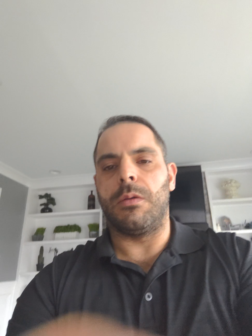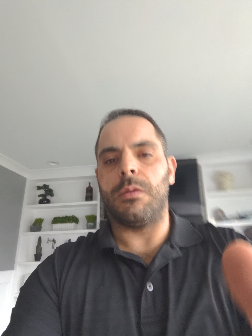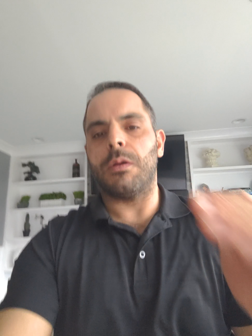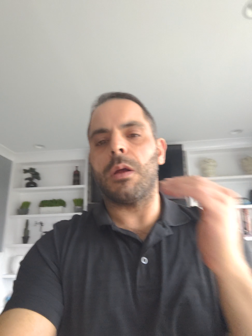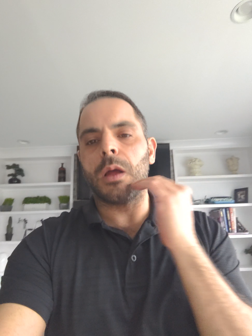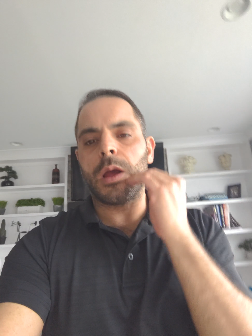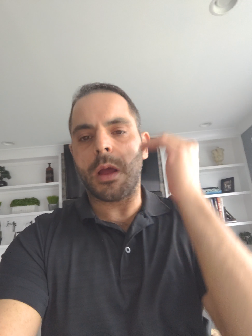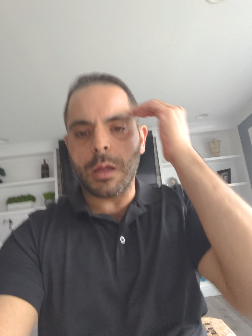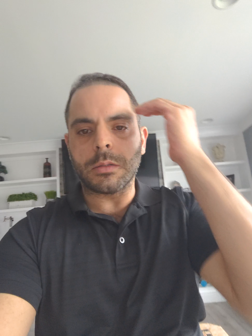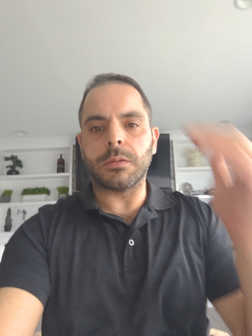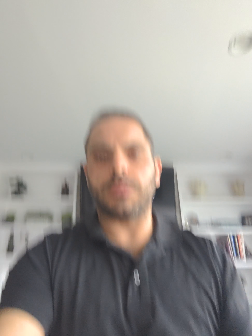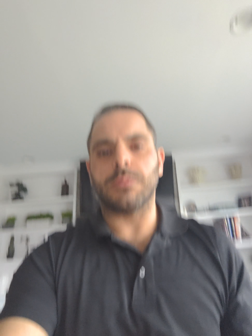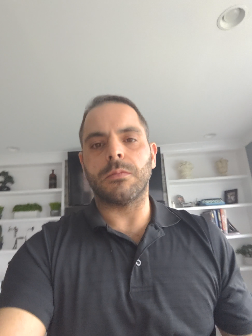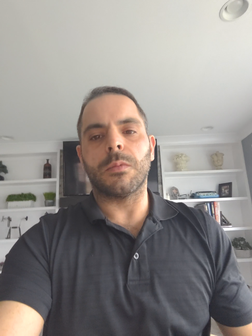head